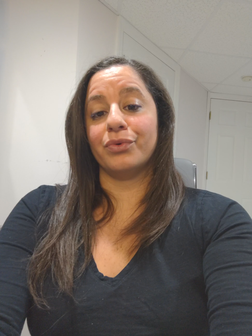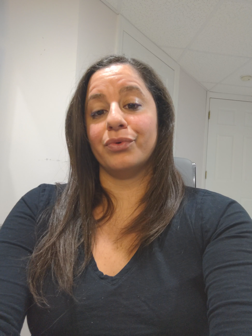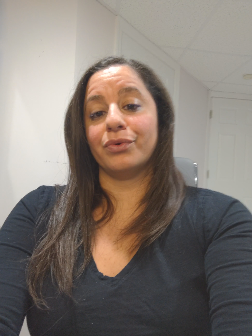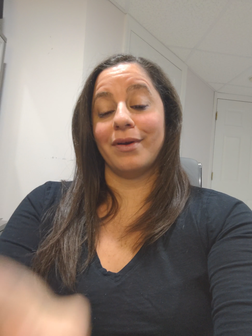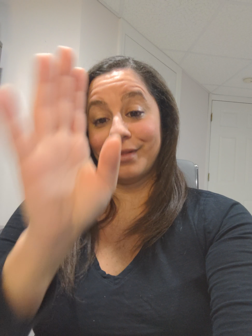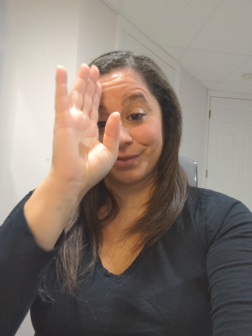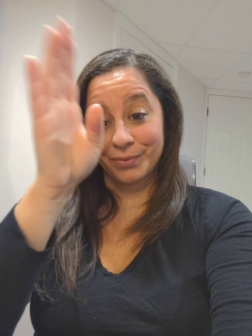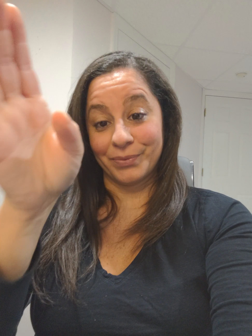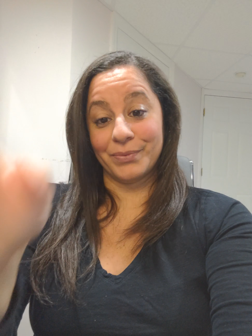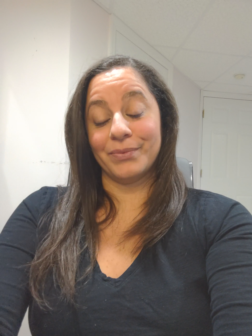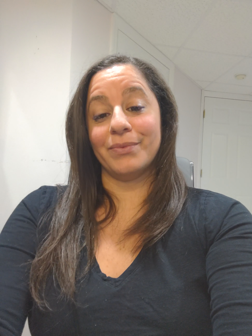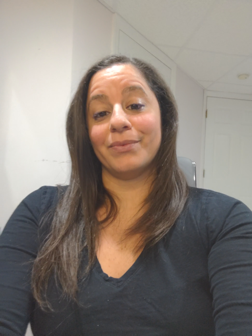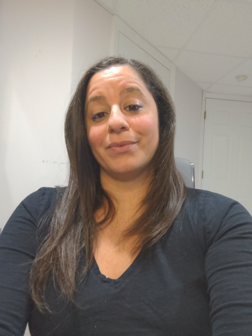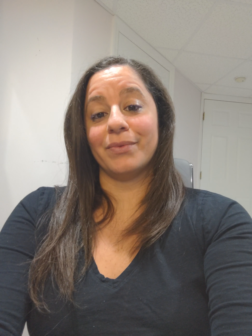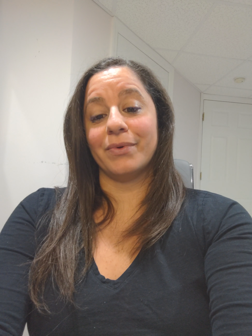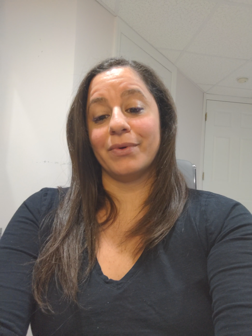hello